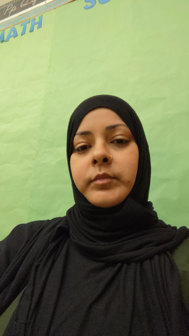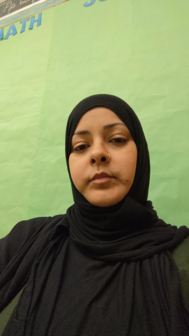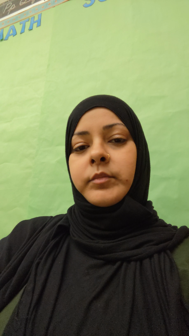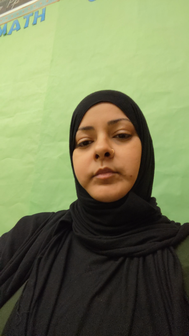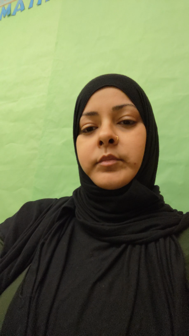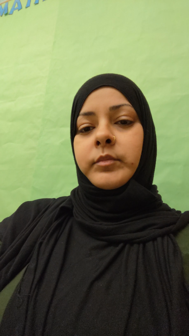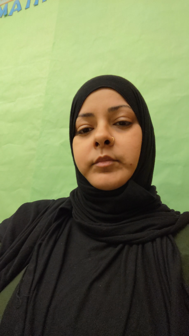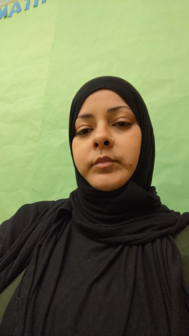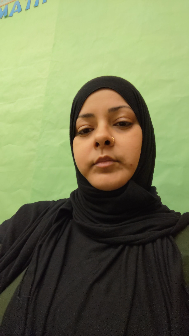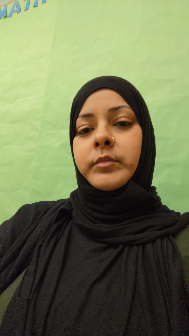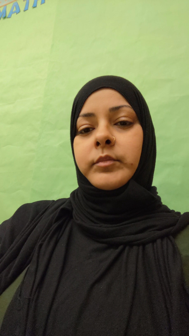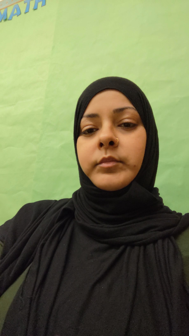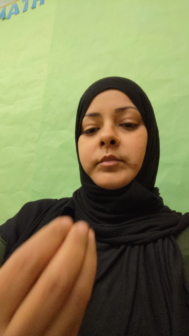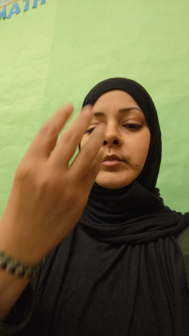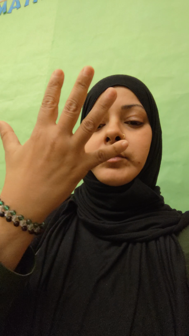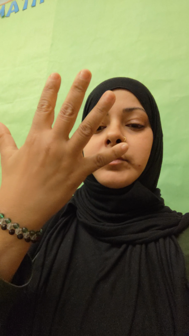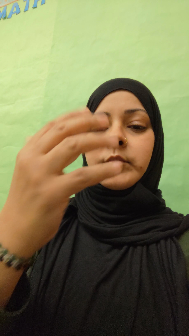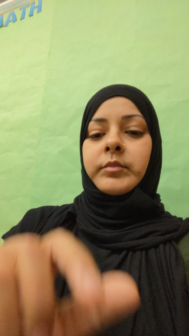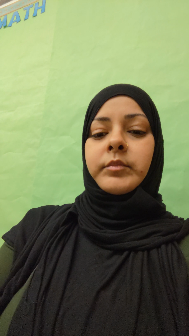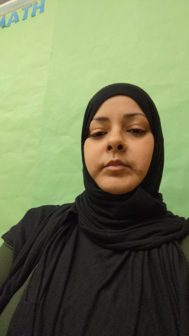plants